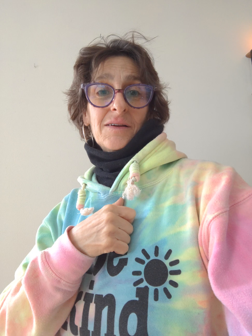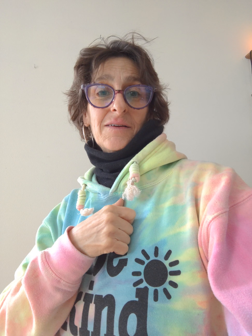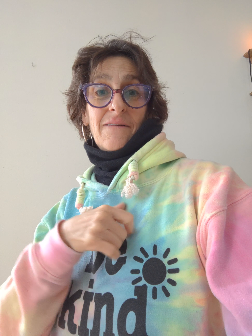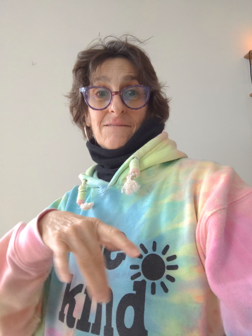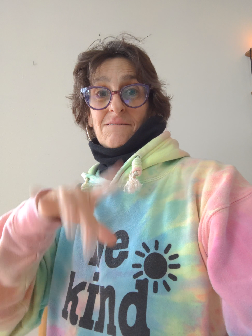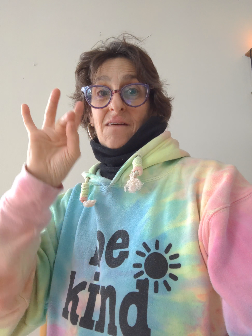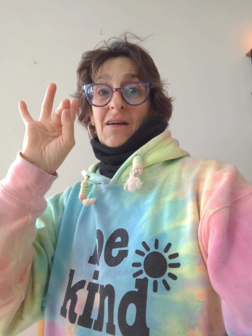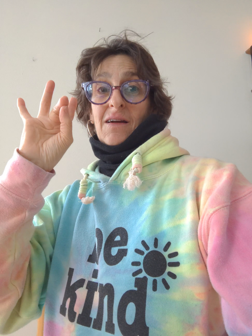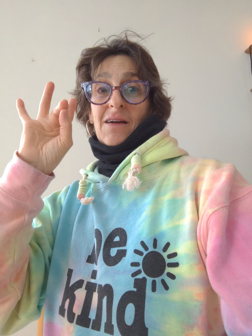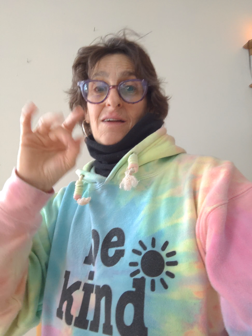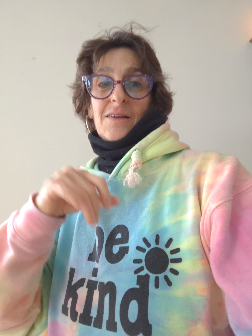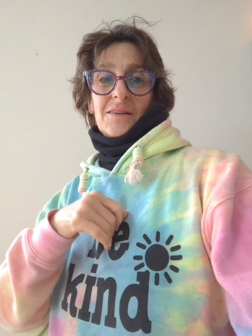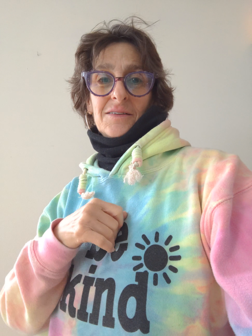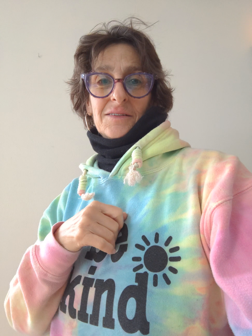find